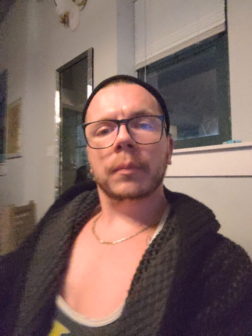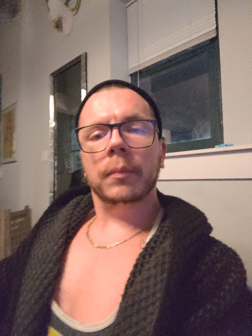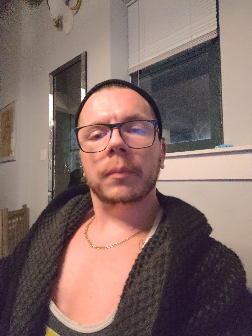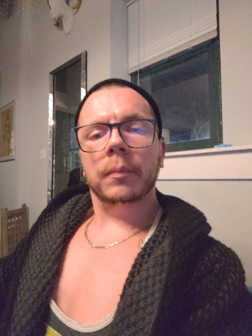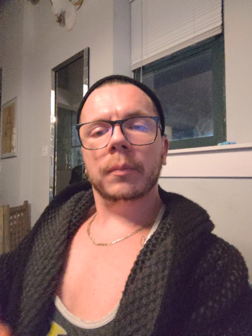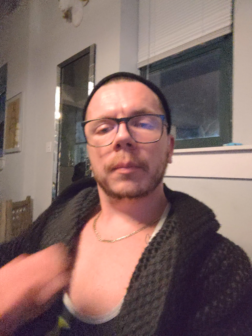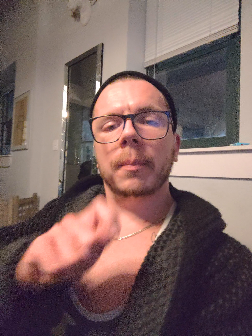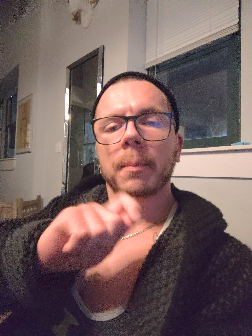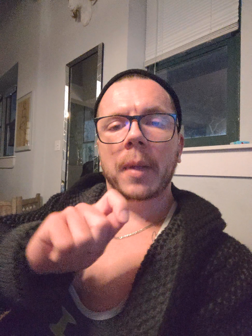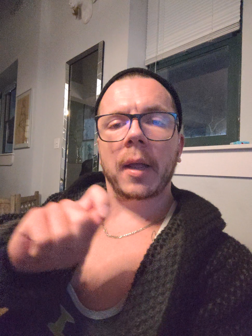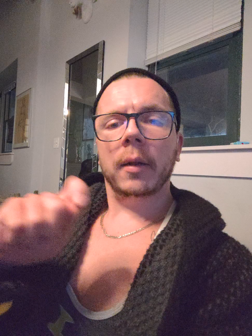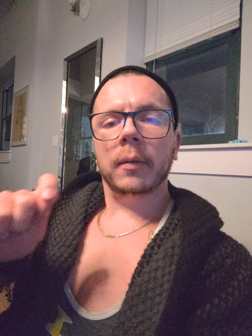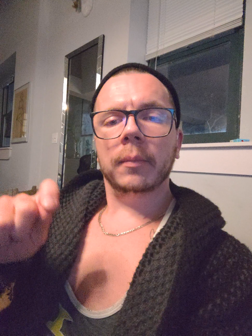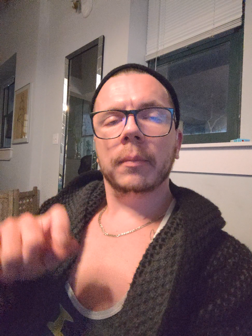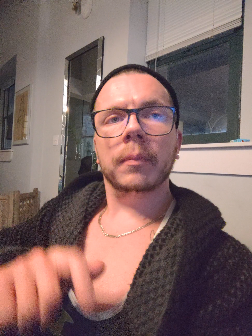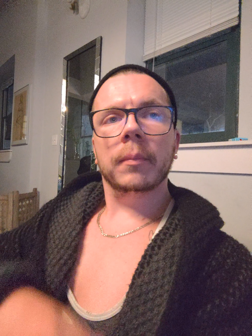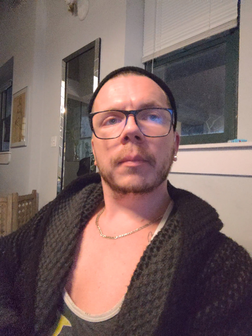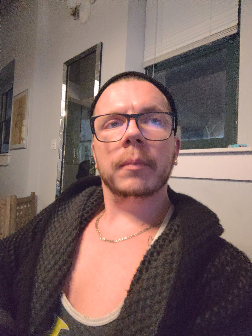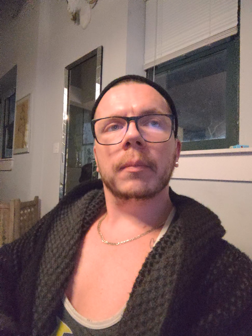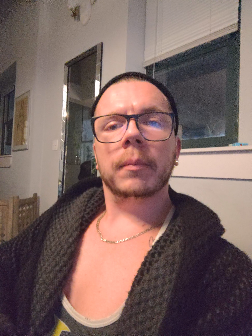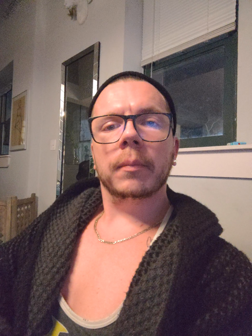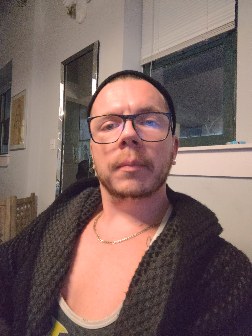pen